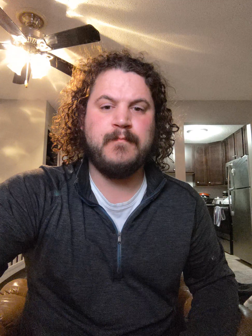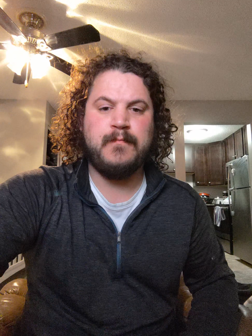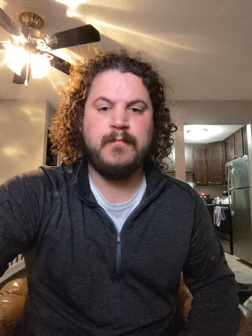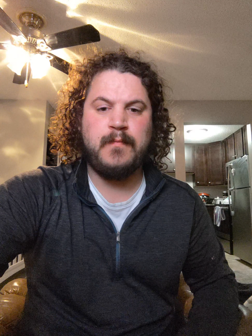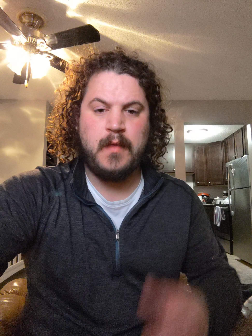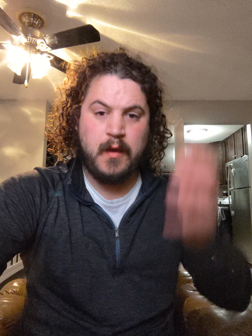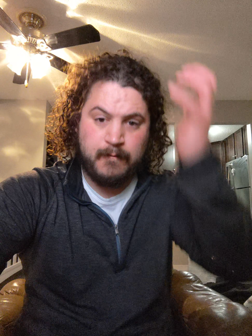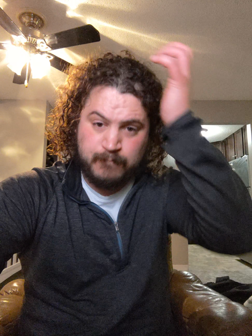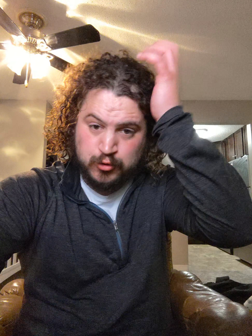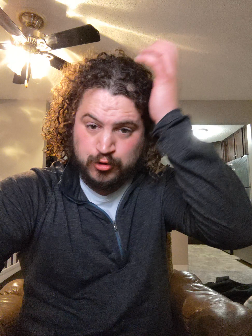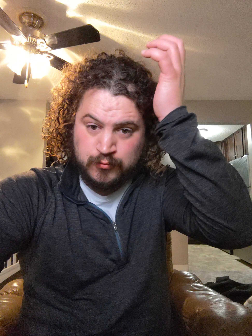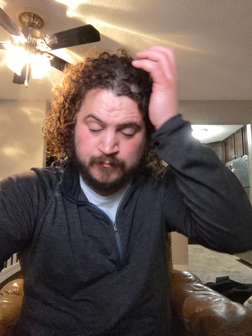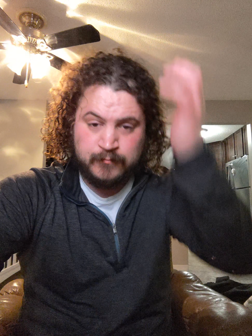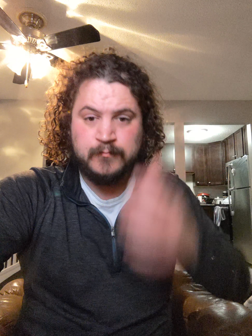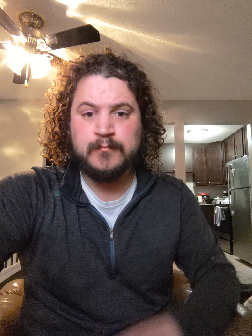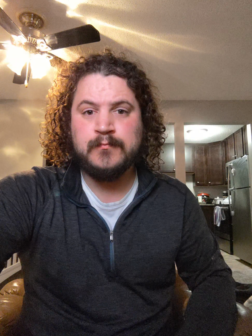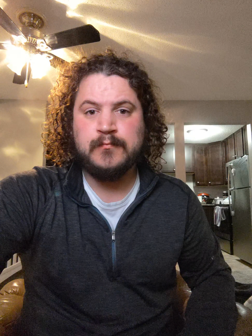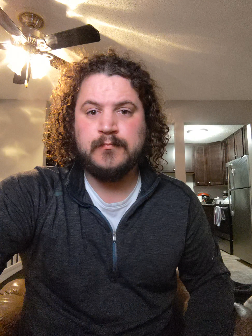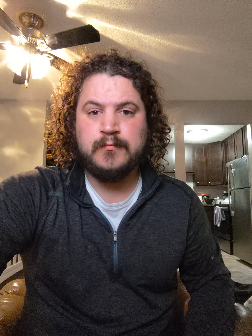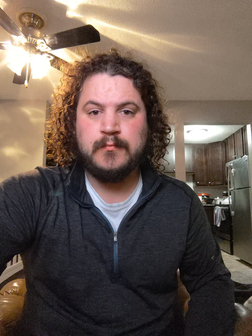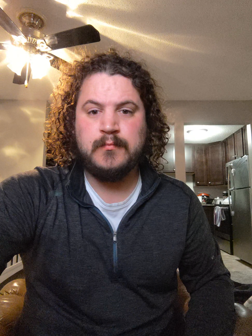garbage